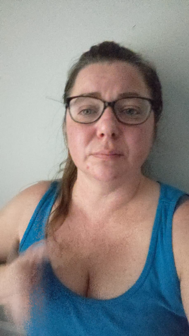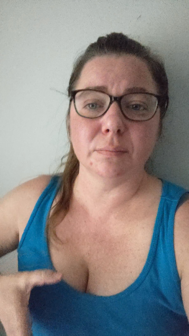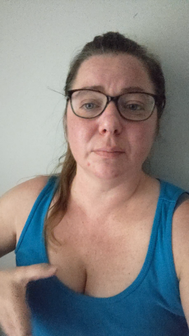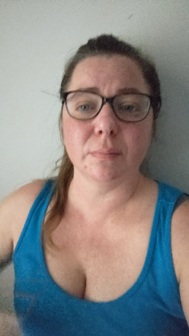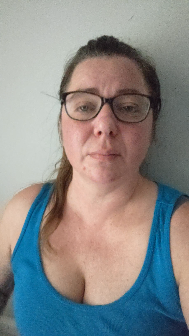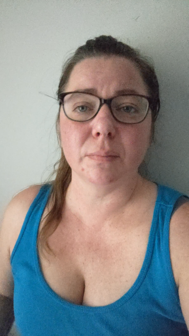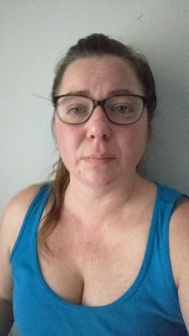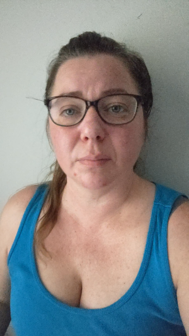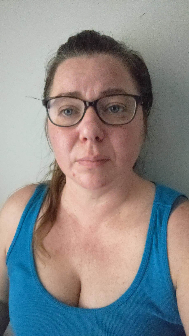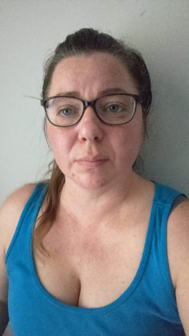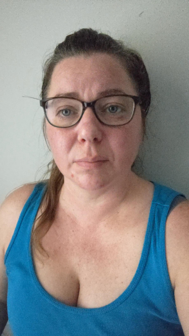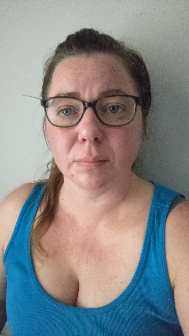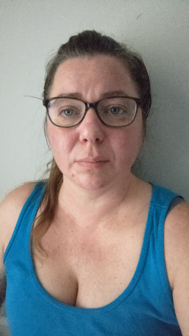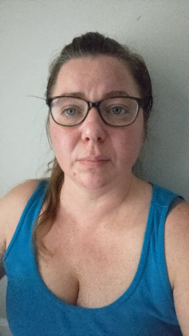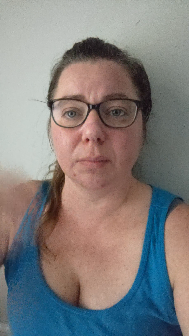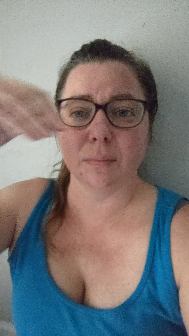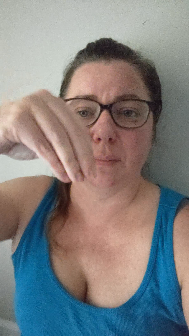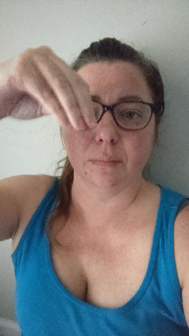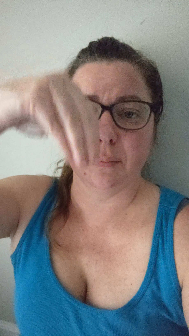inside